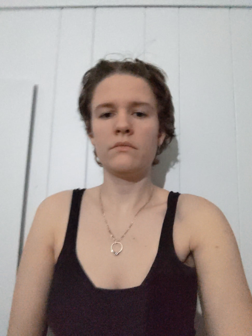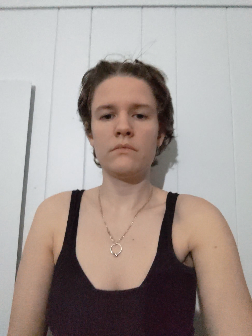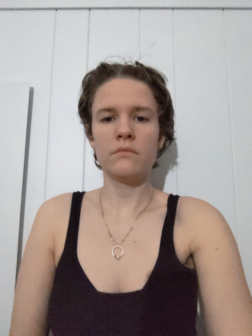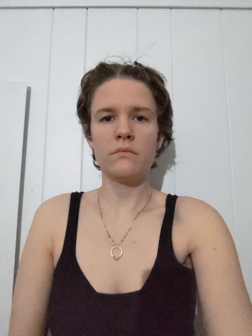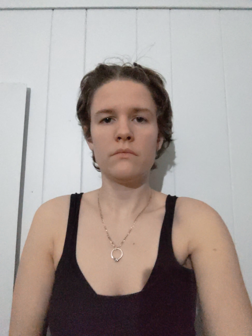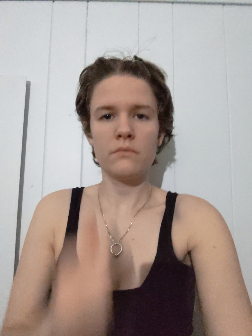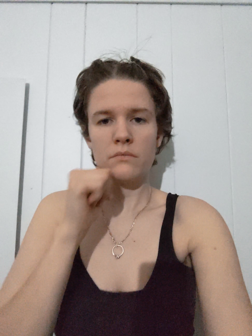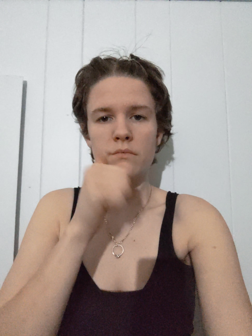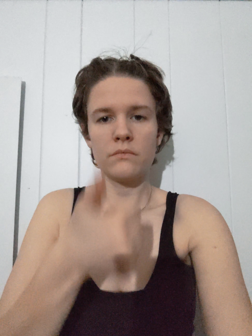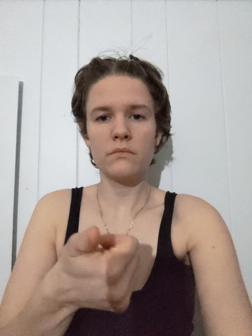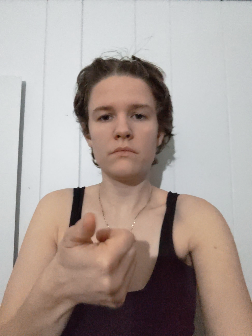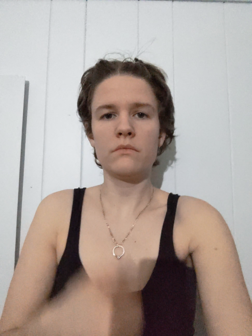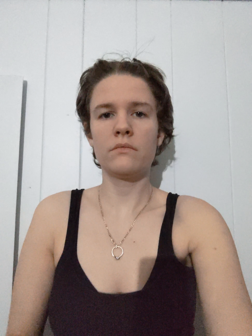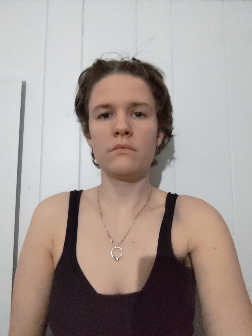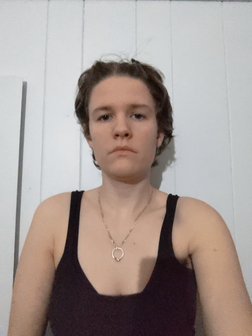tomorrow